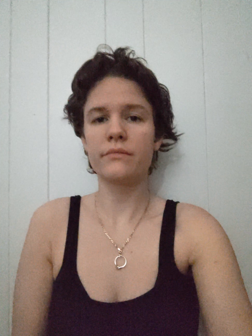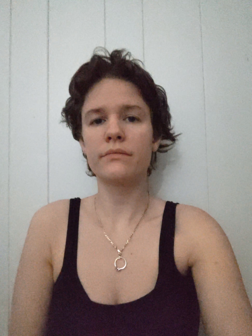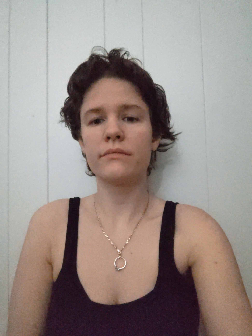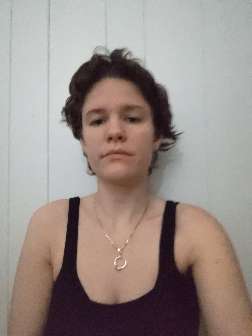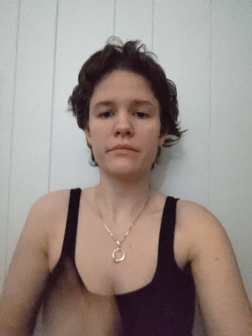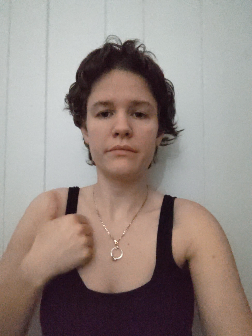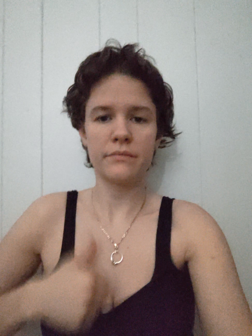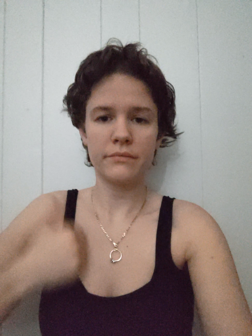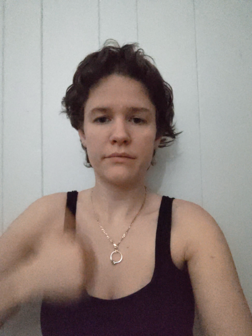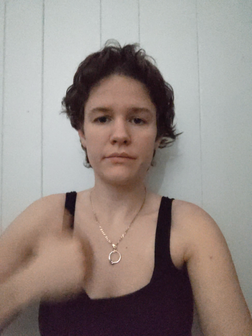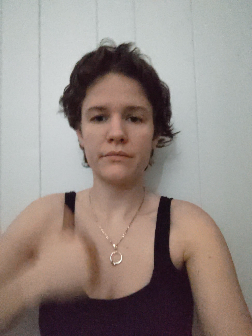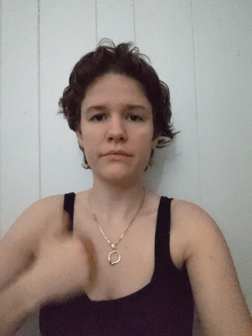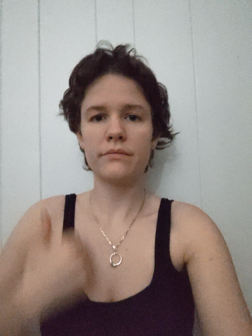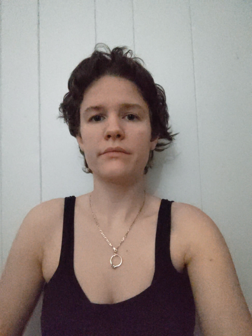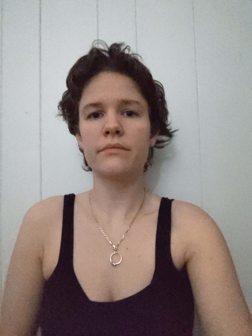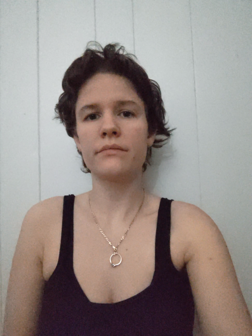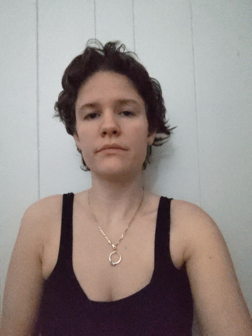bath